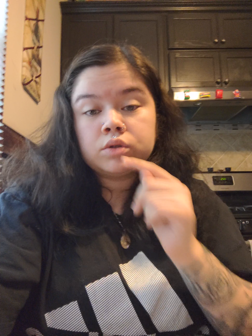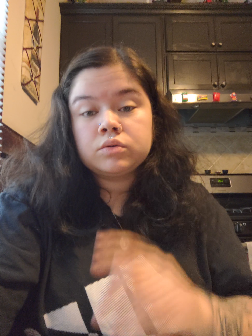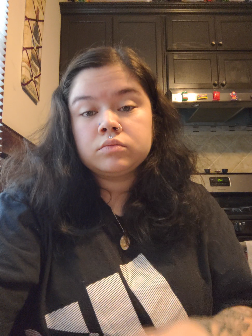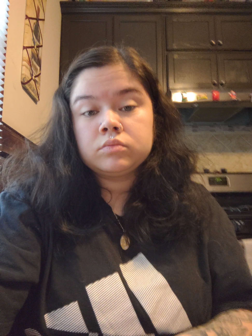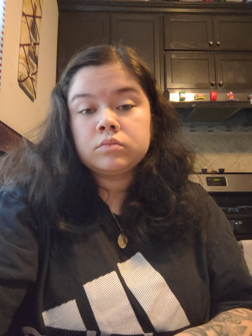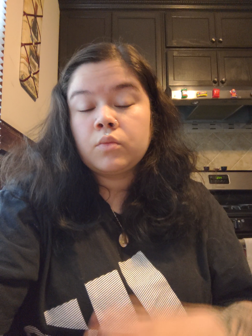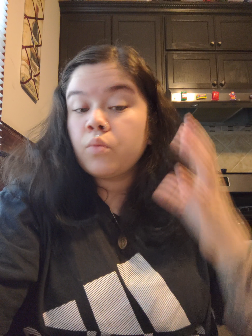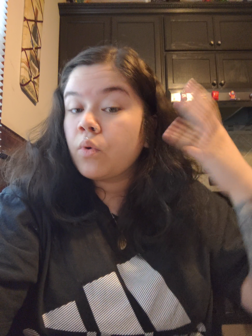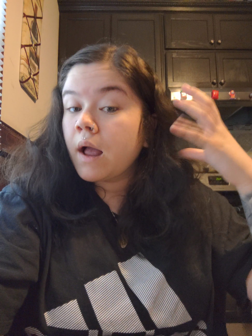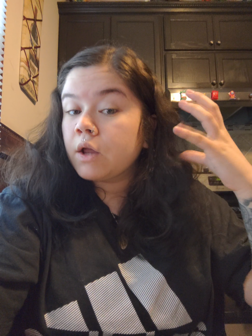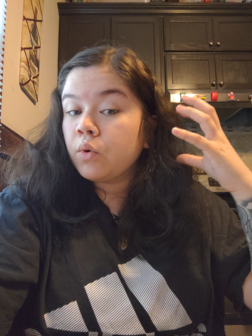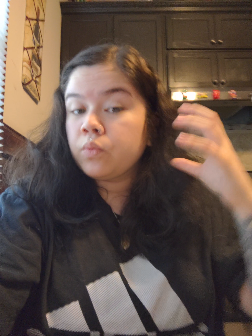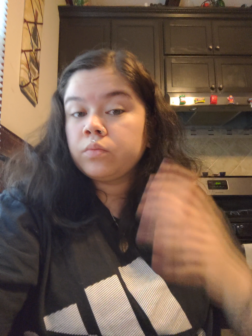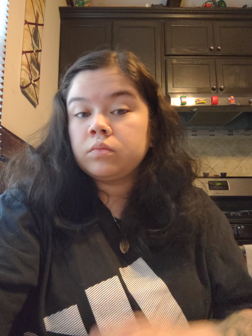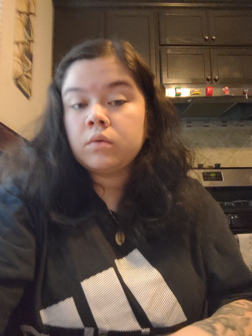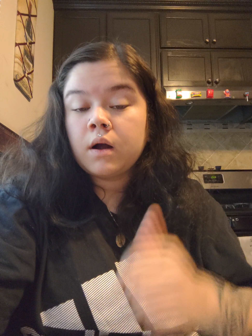radio